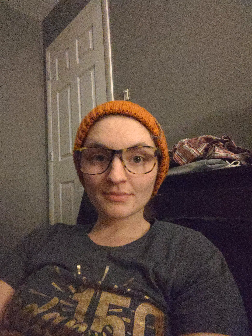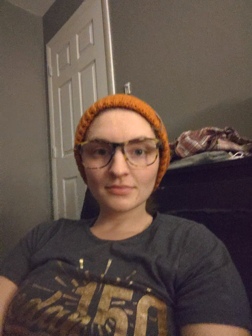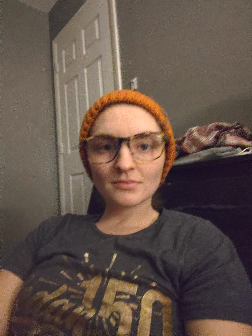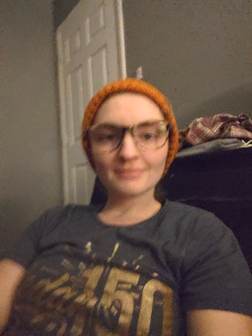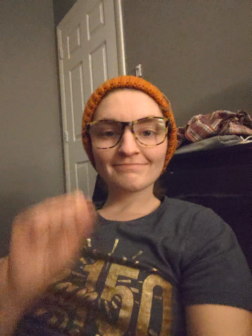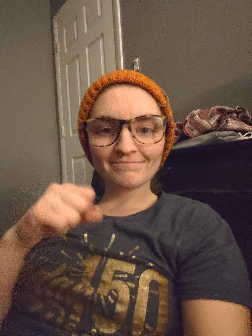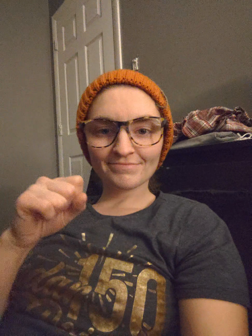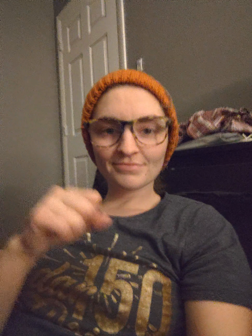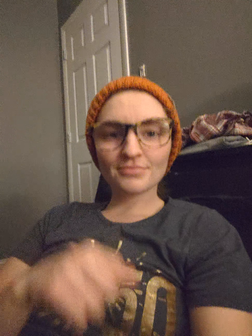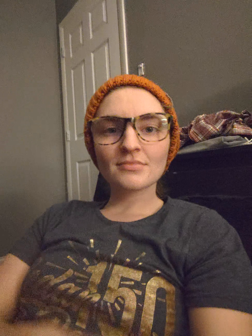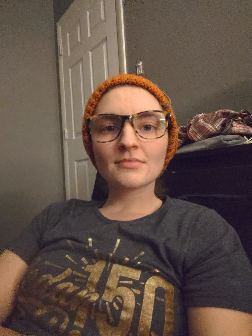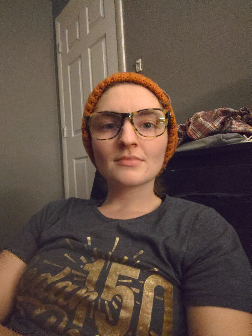yes